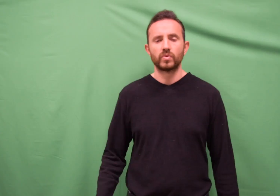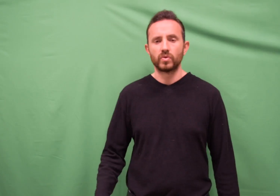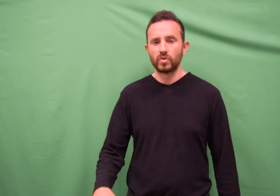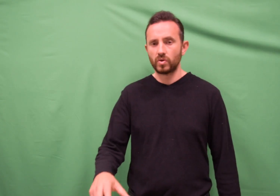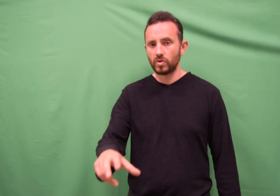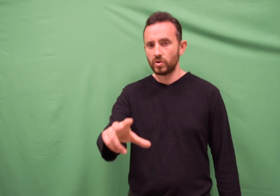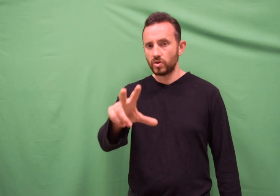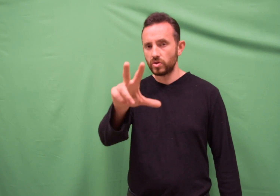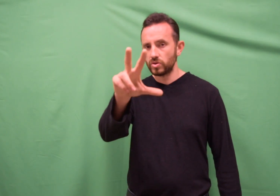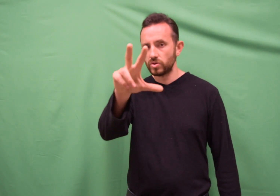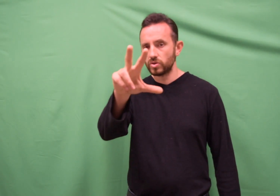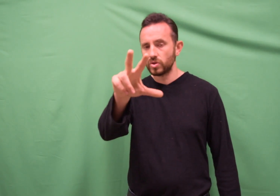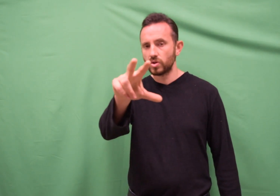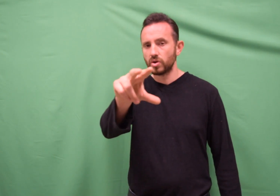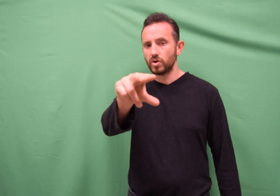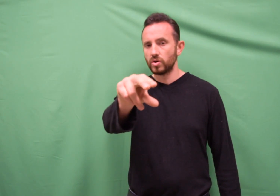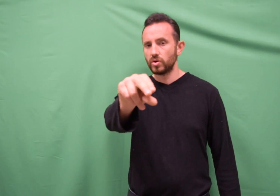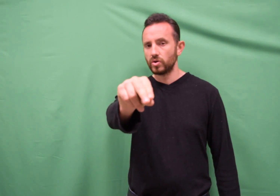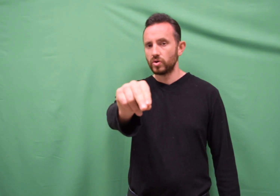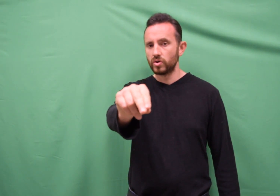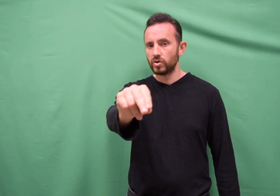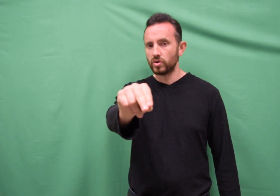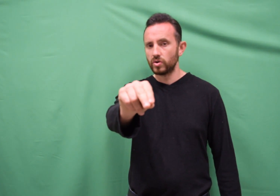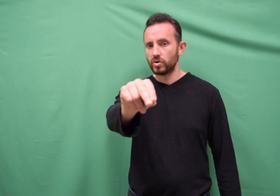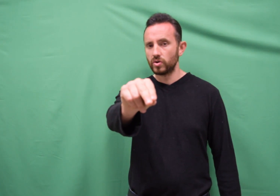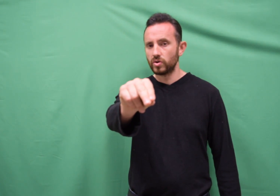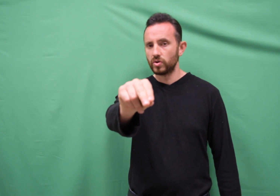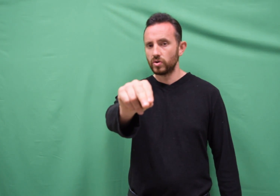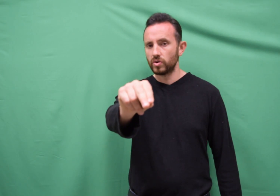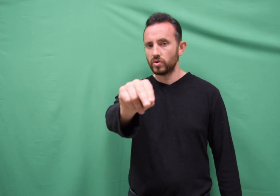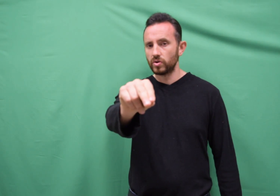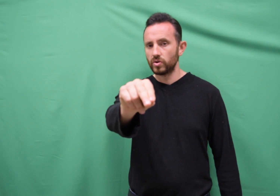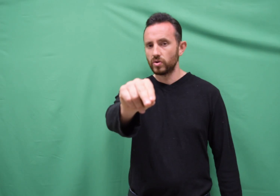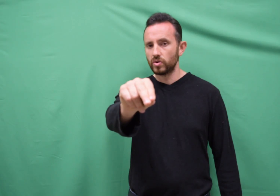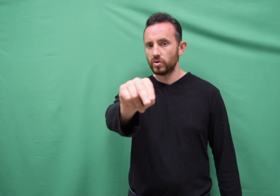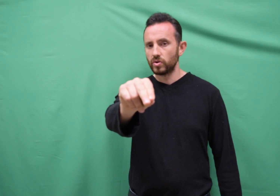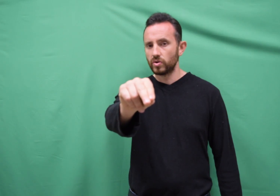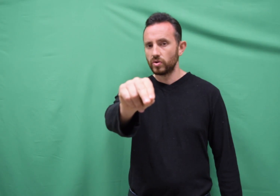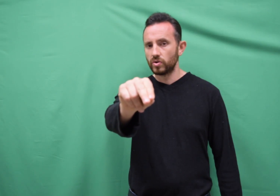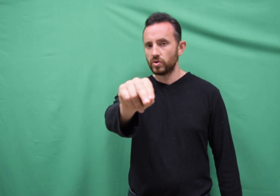no